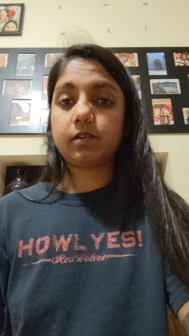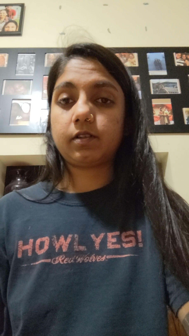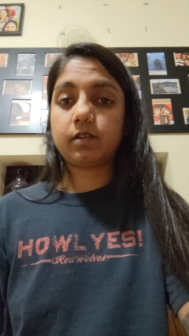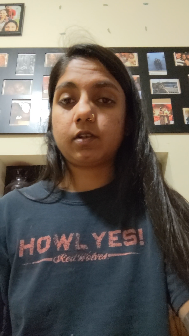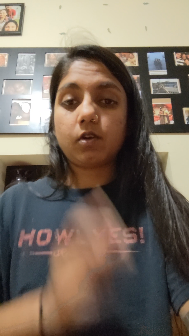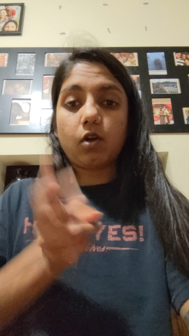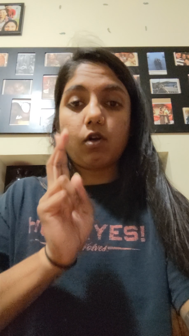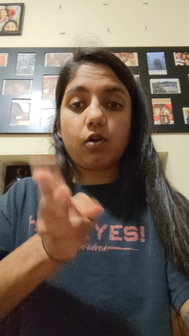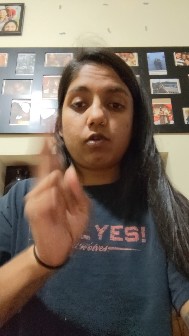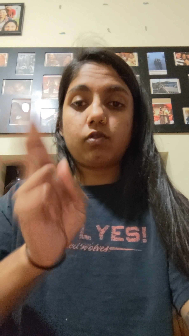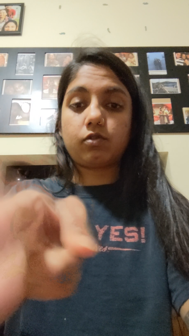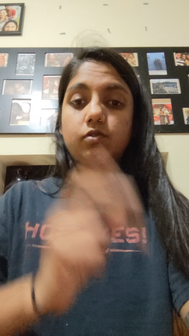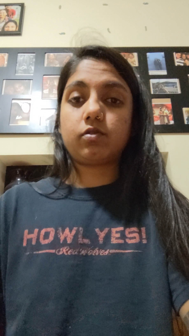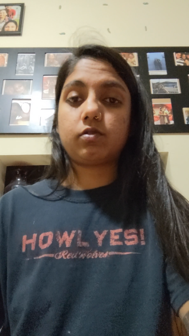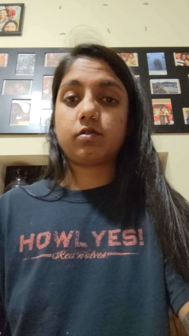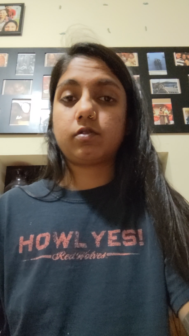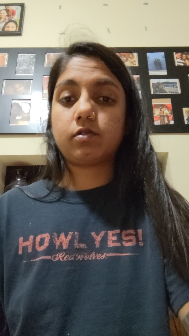hurry